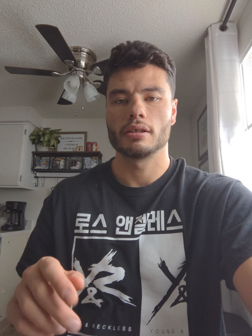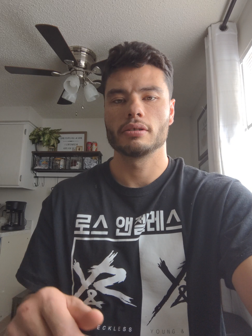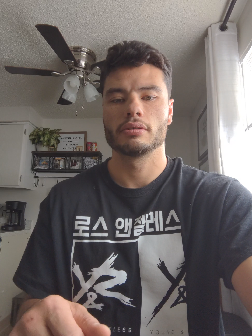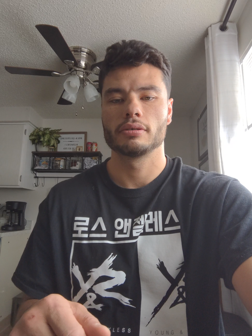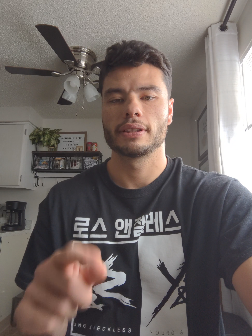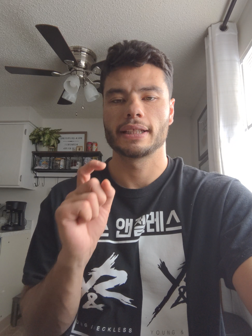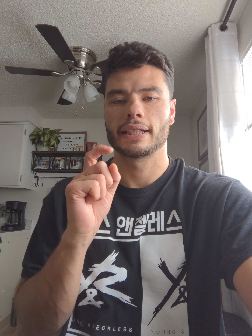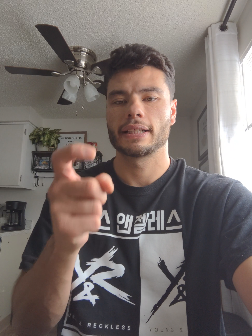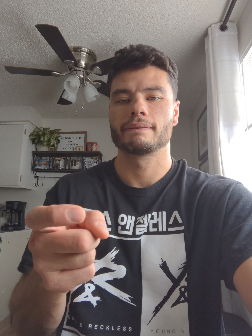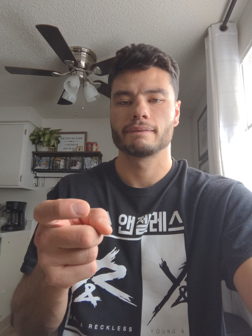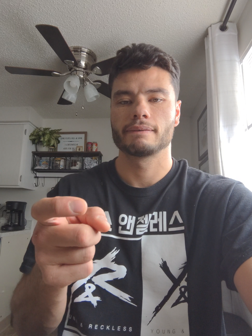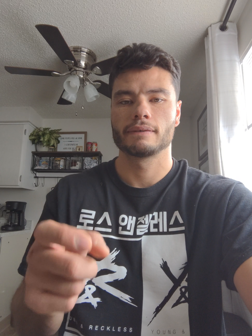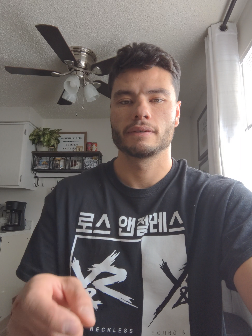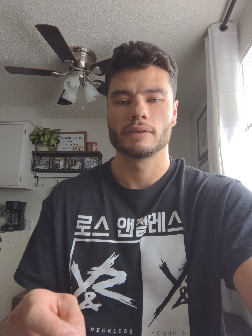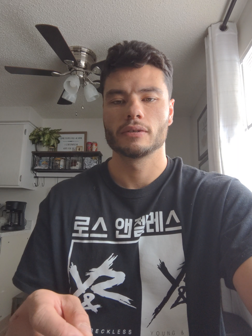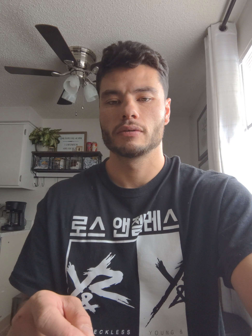gift